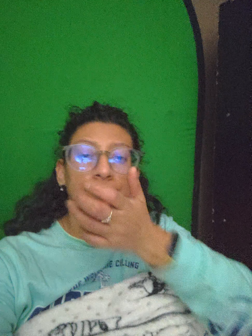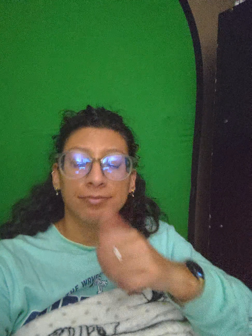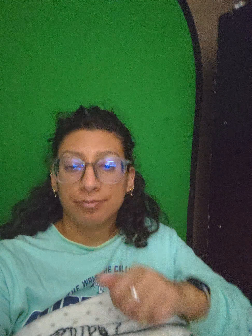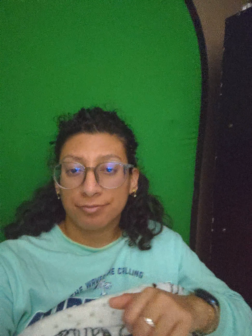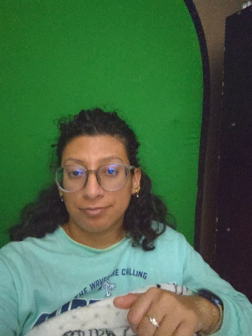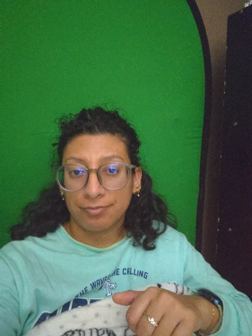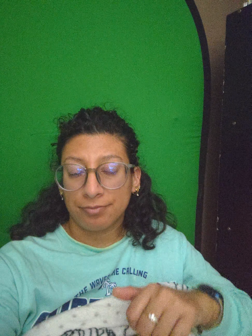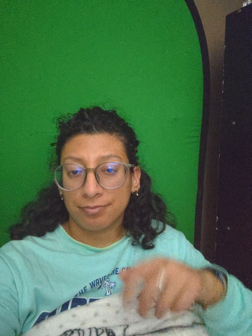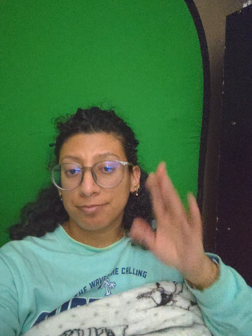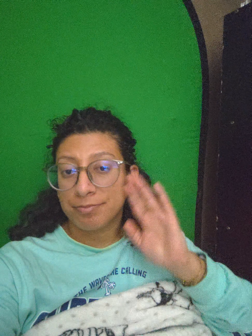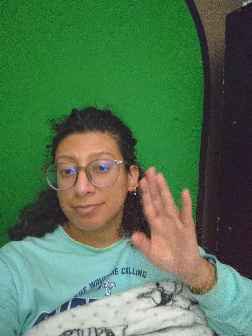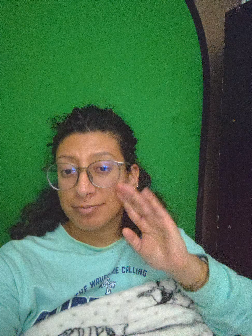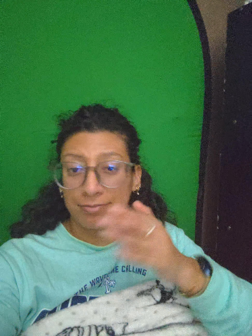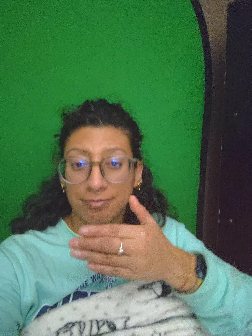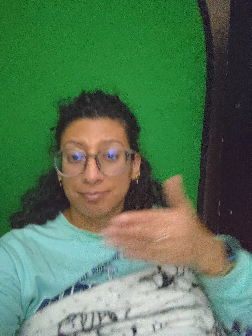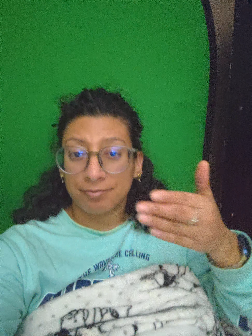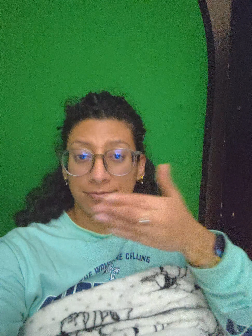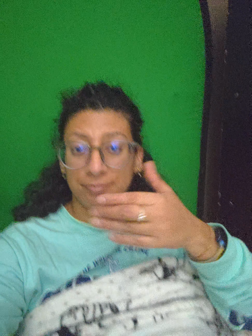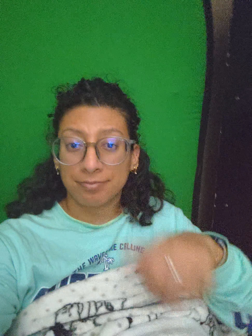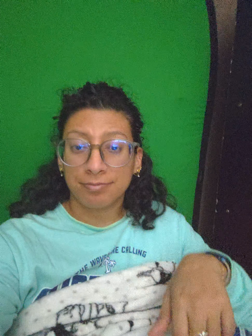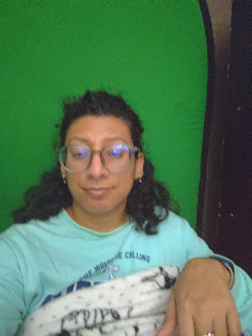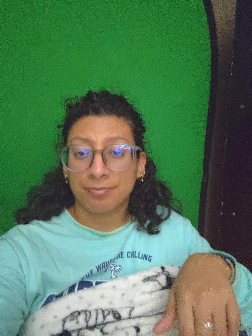puppy